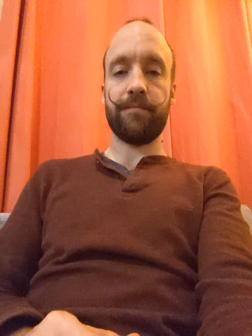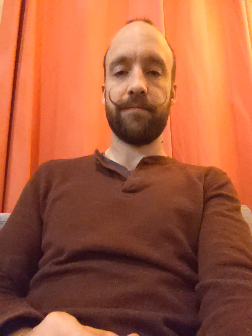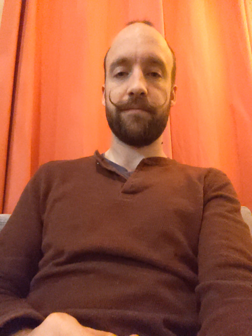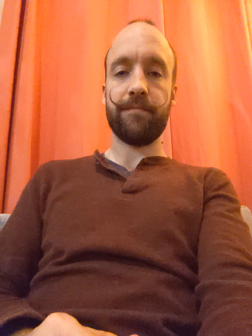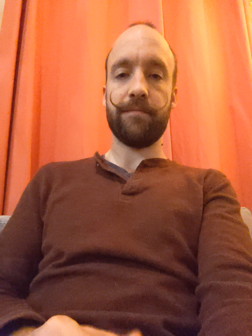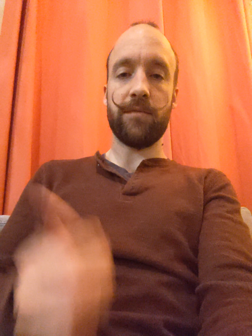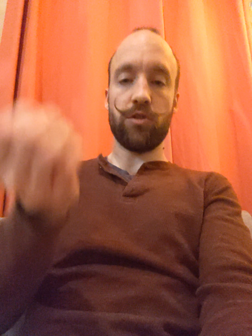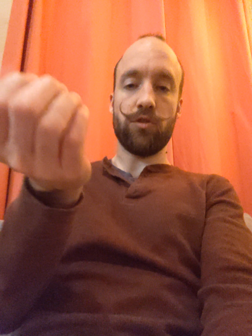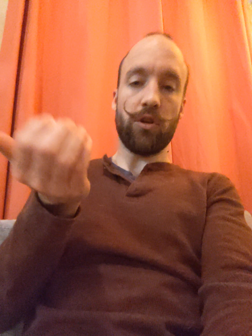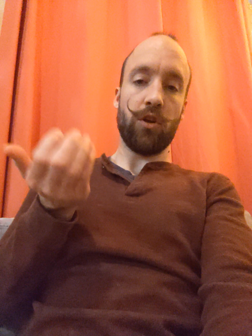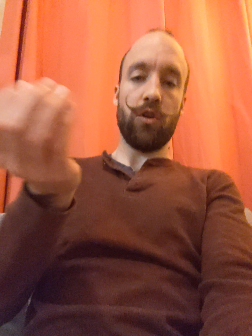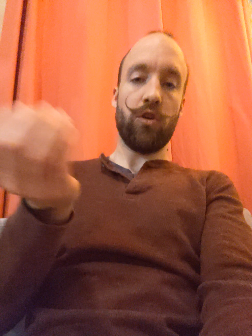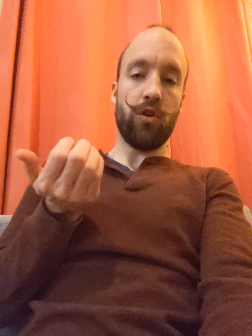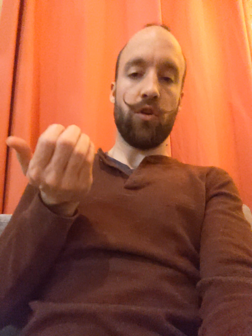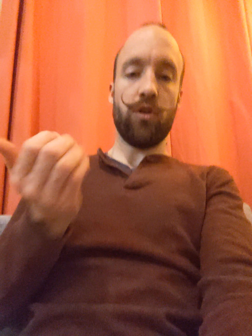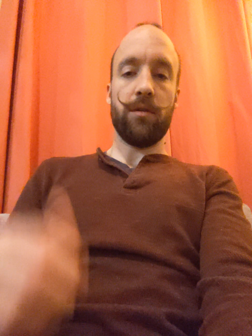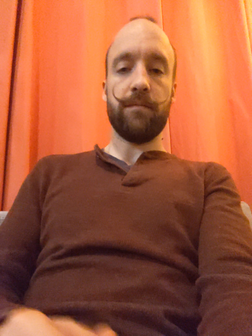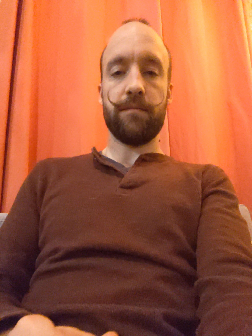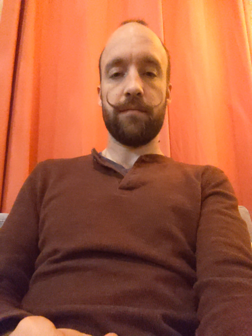drawer